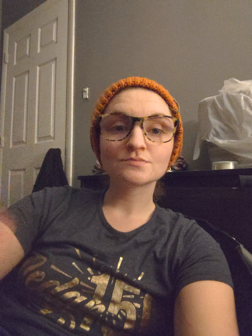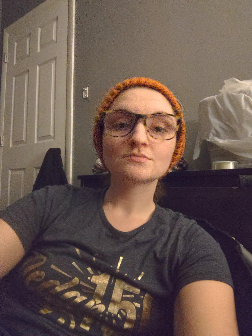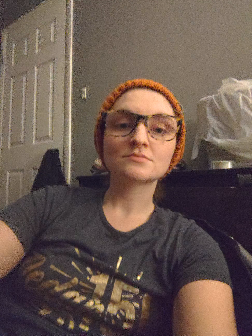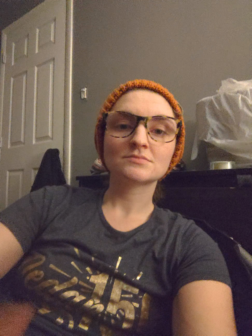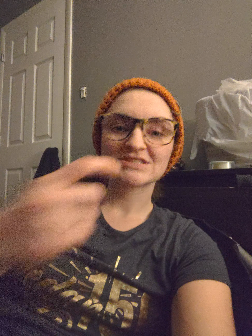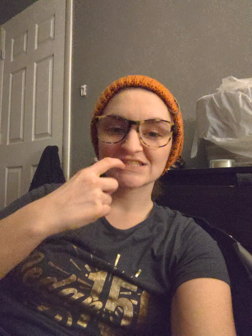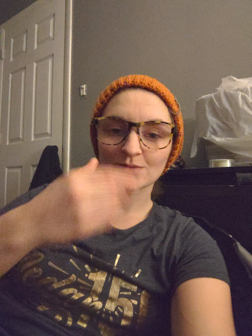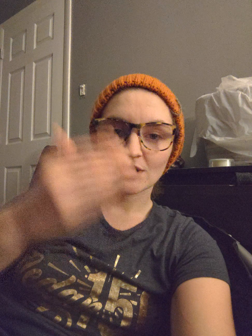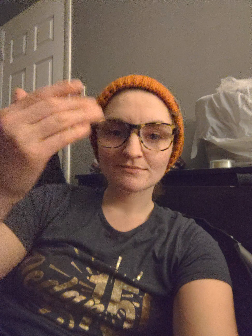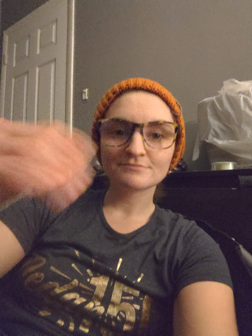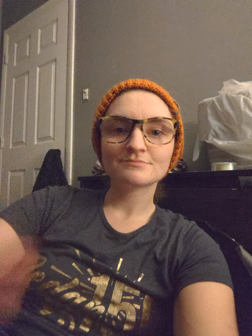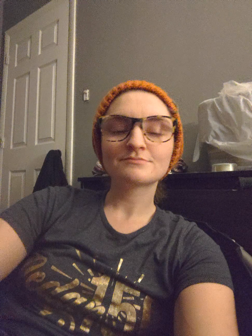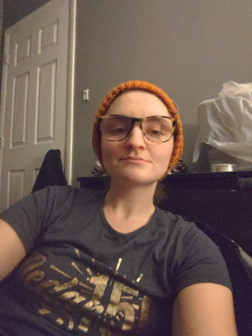window